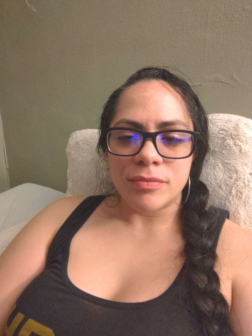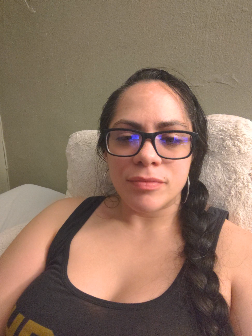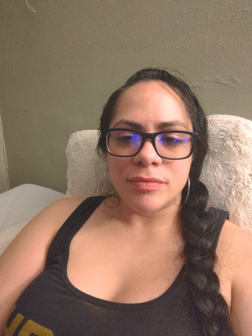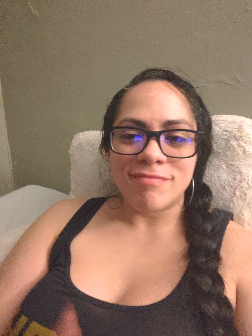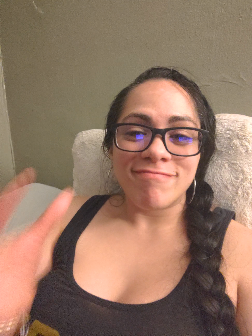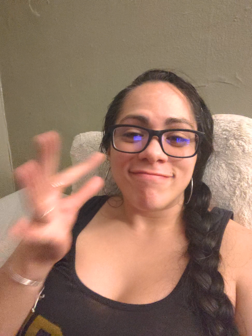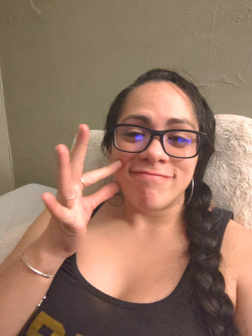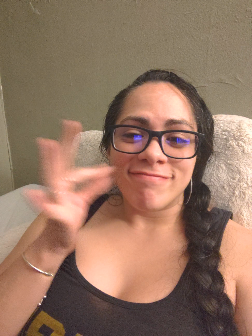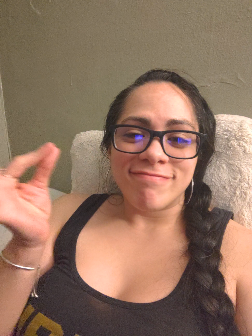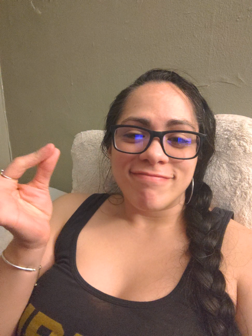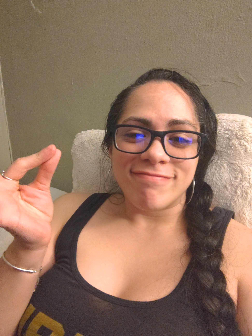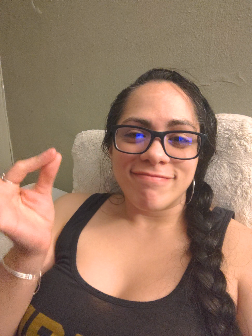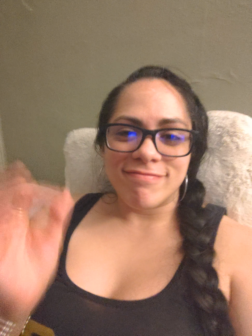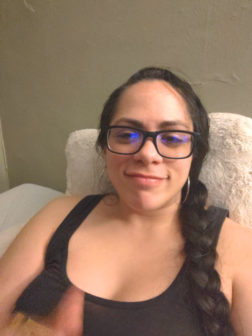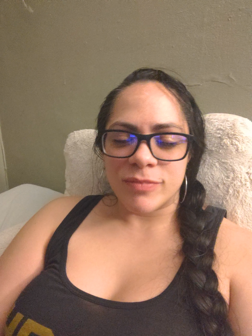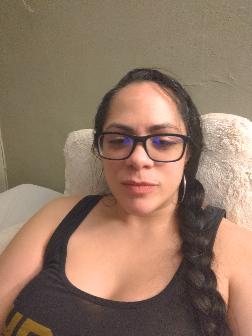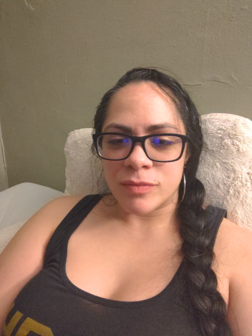cat